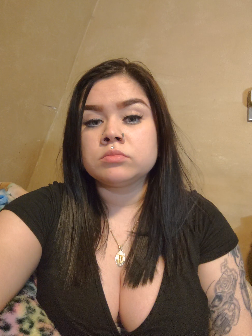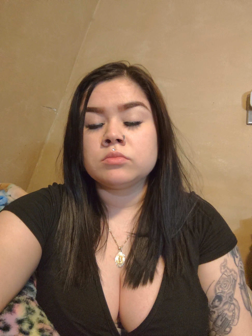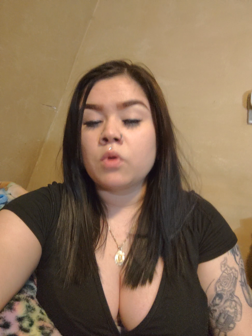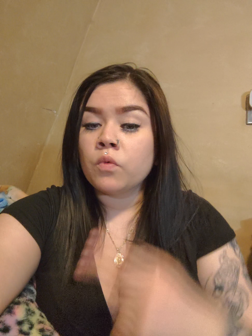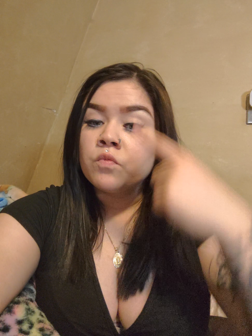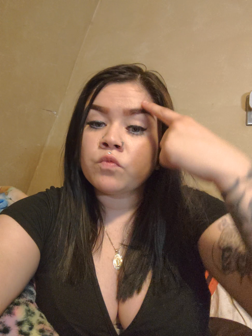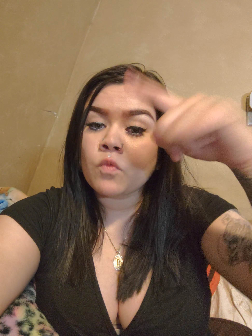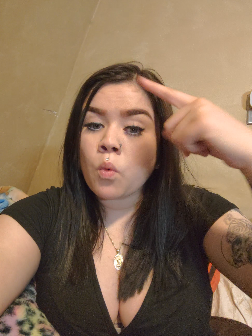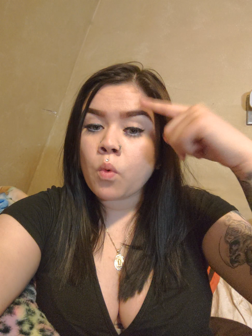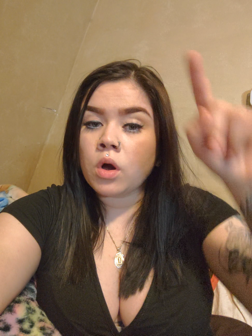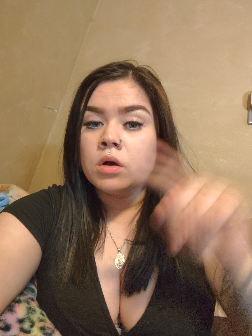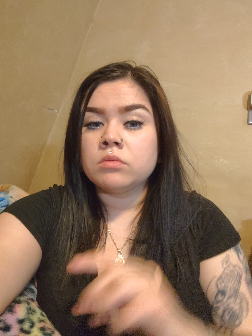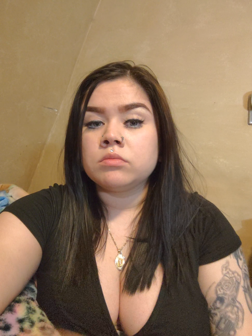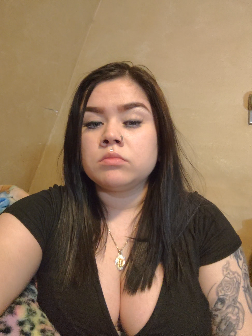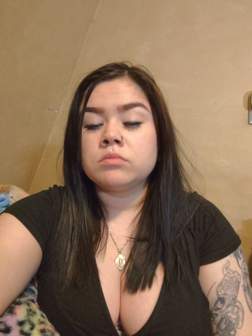for